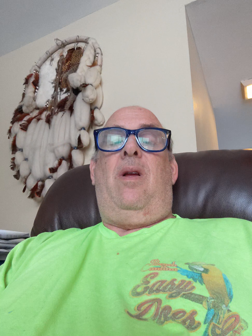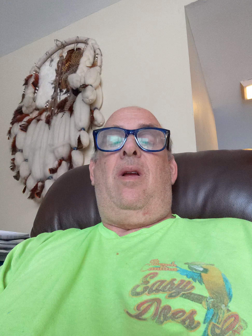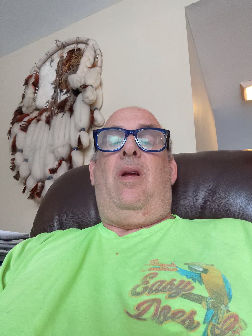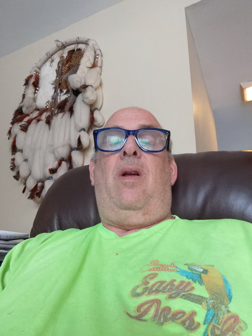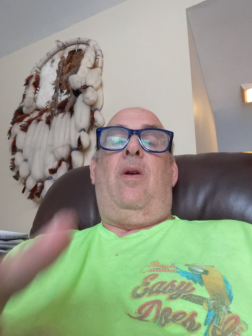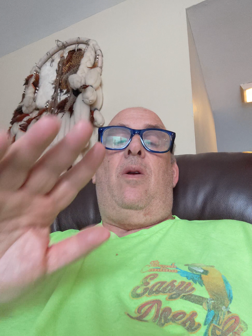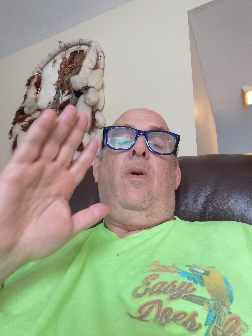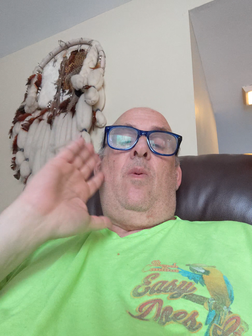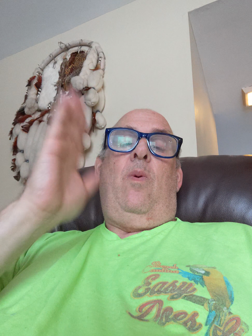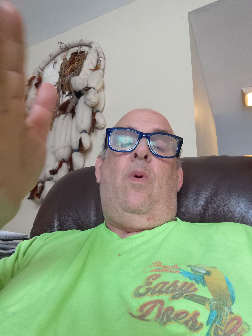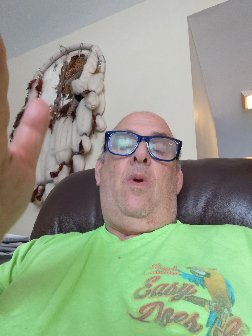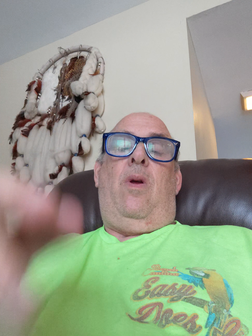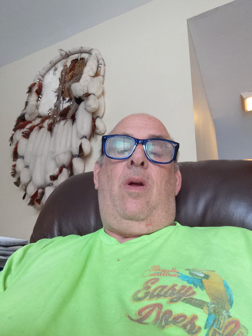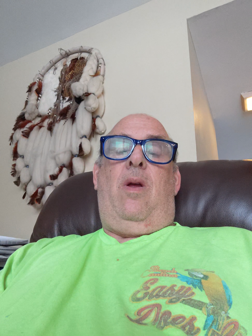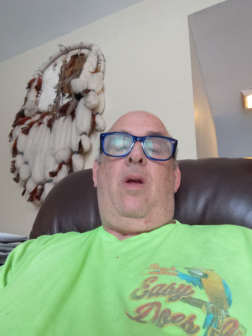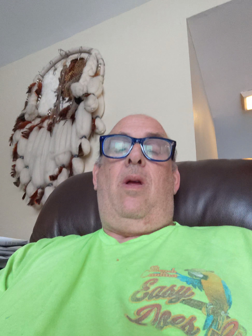will